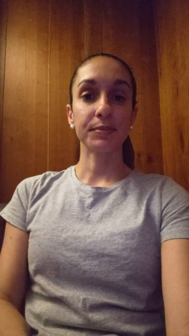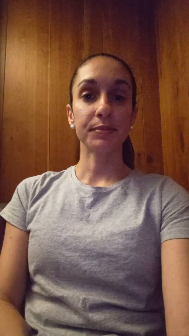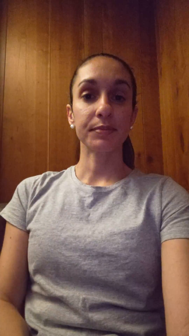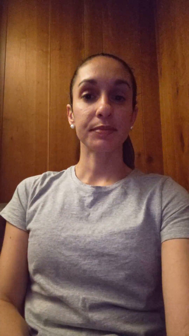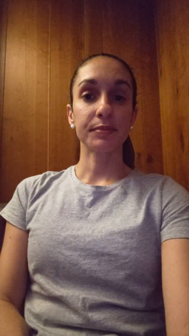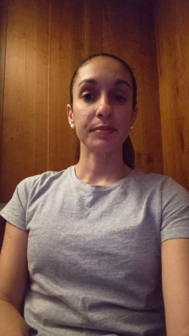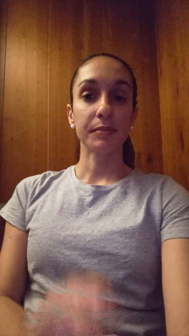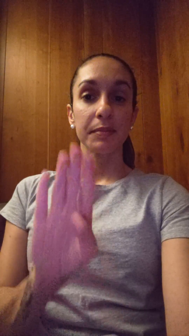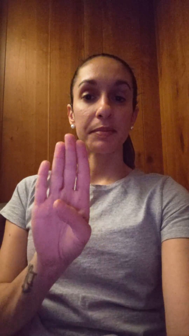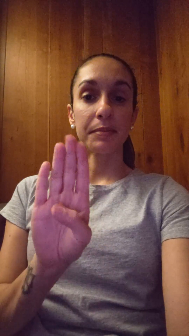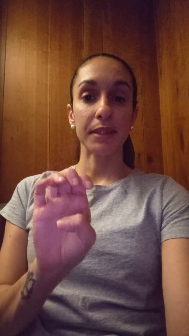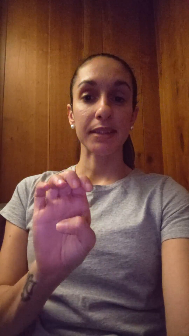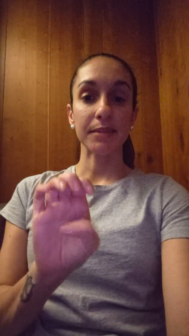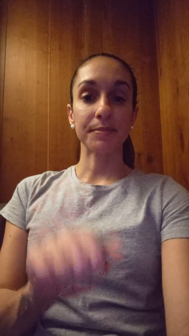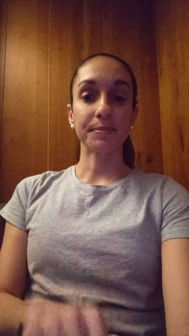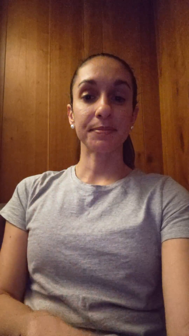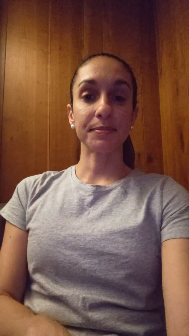be